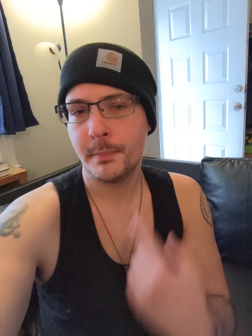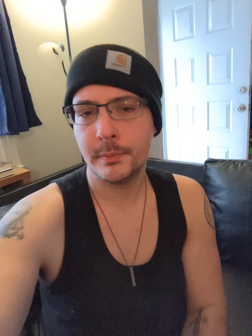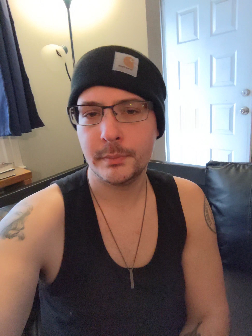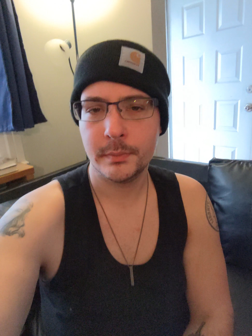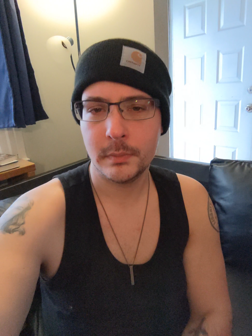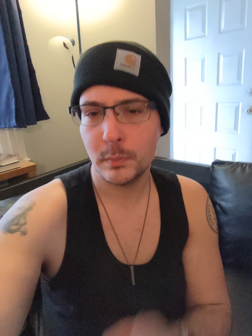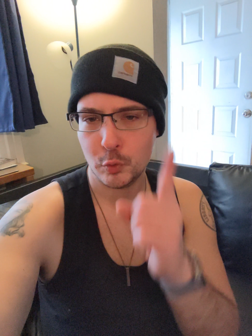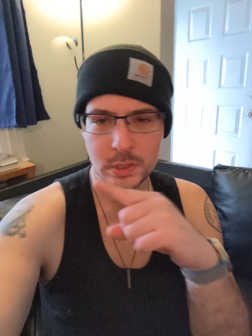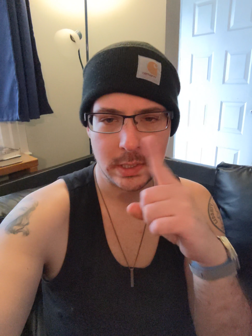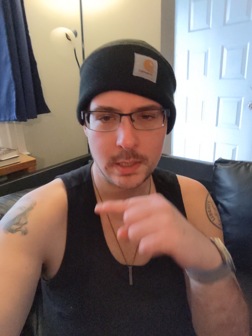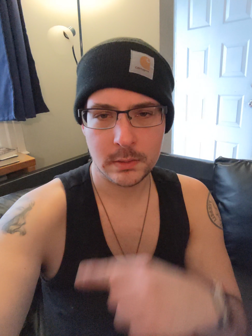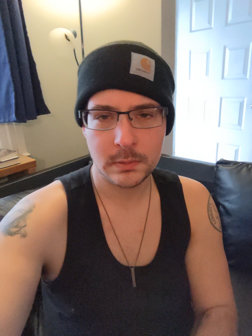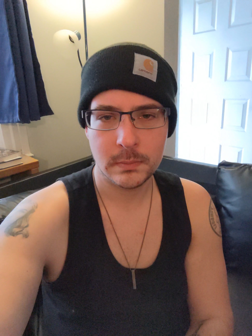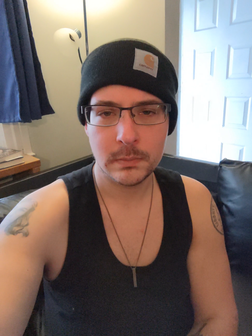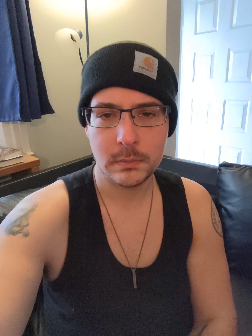pretend